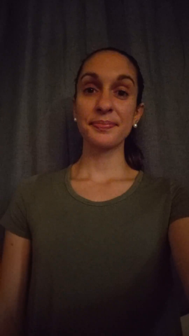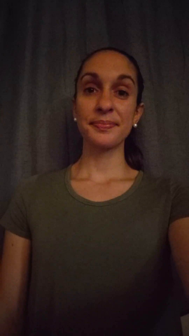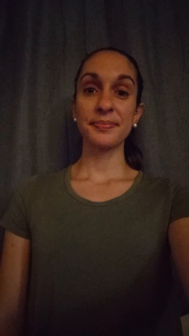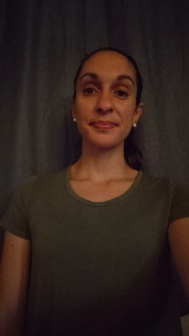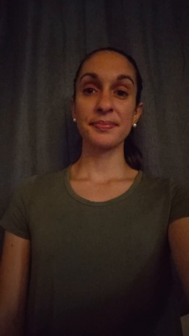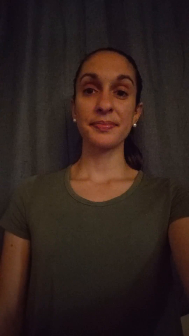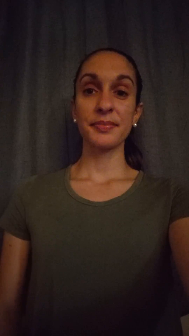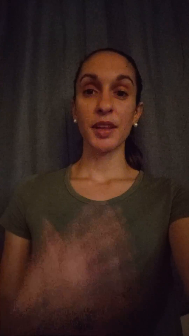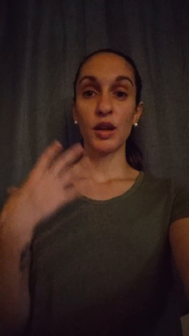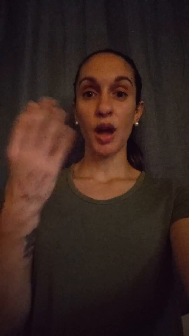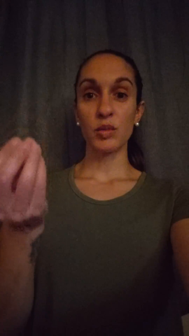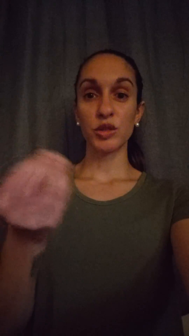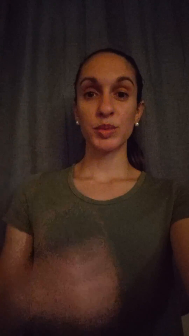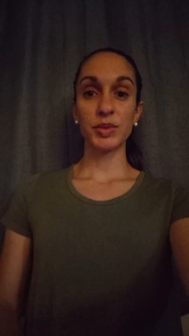got to